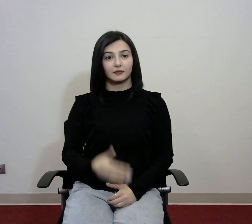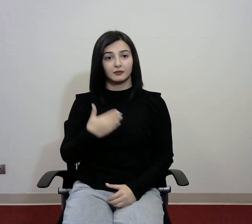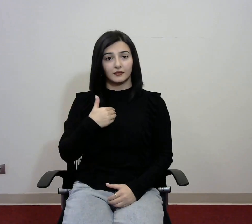mən